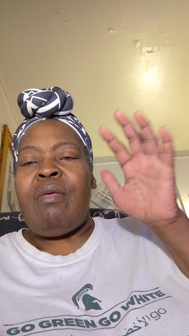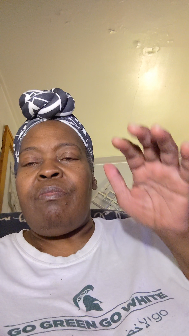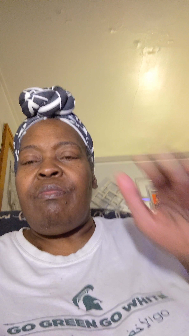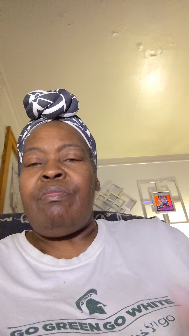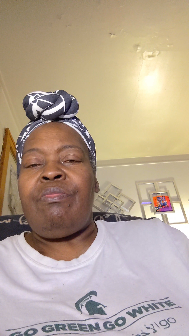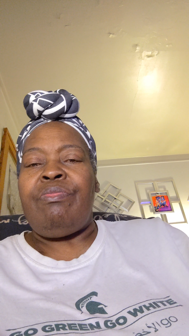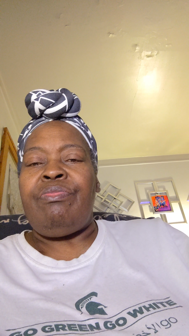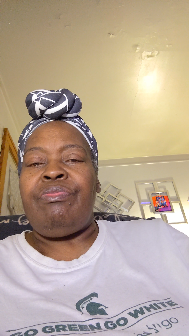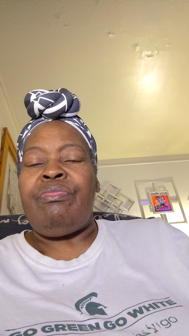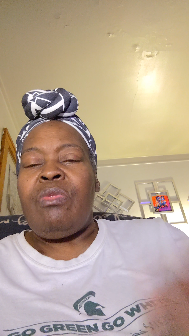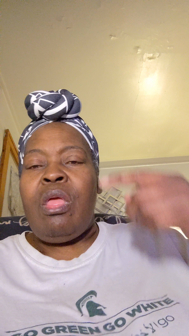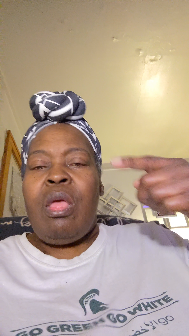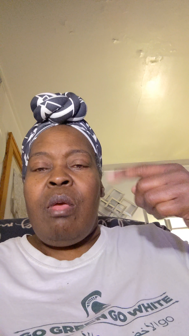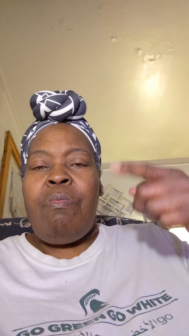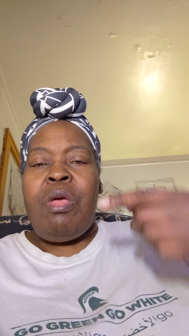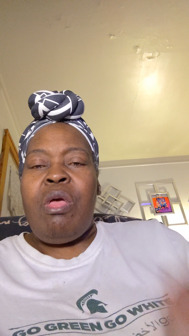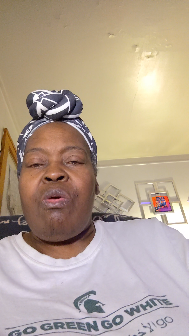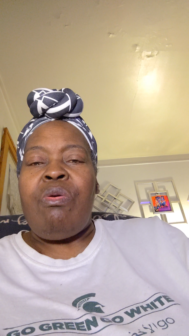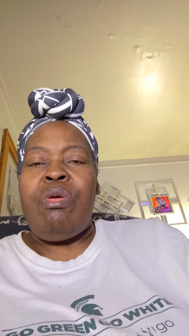about